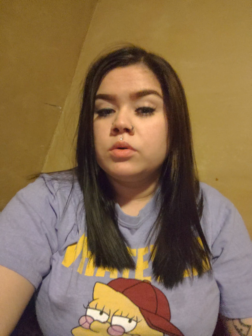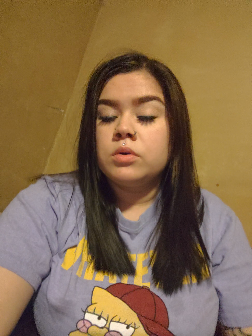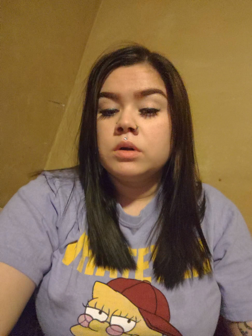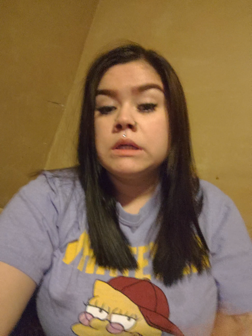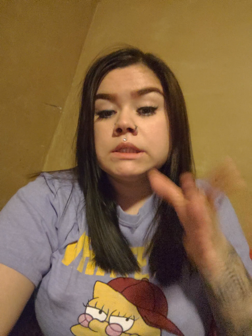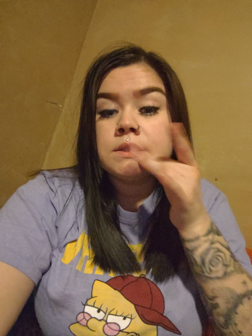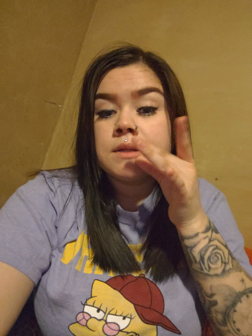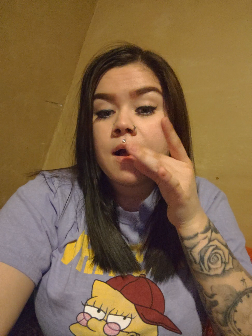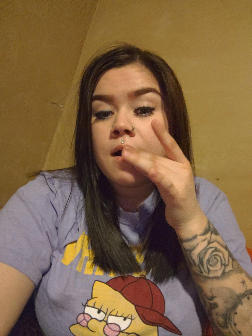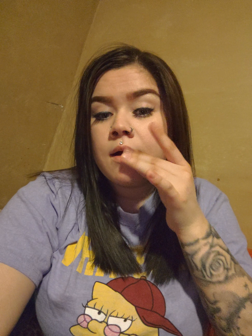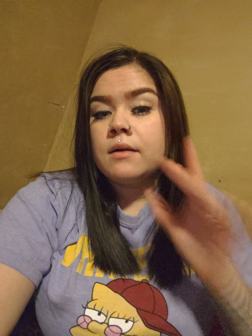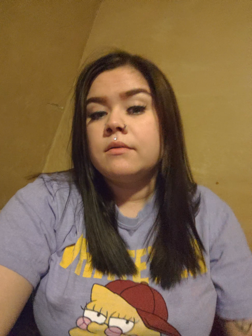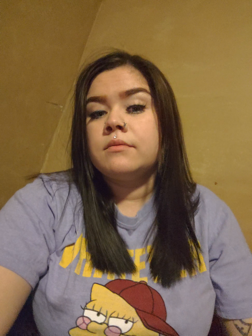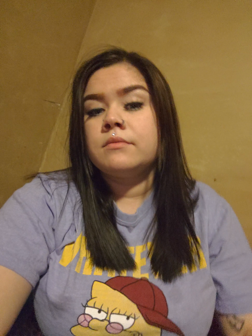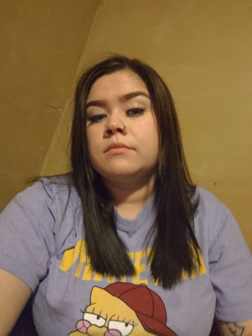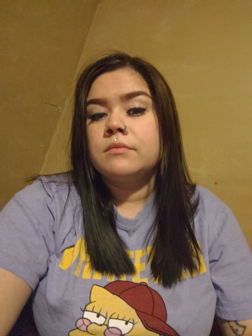snack